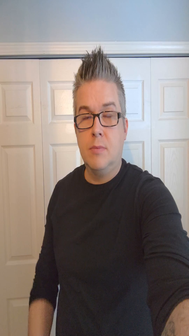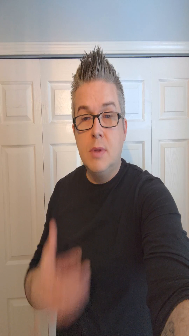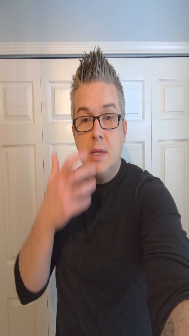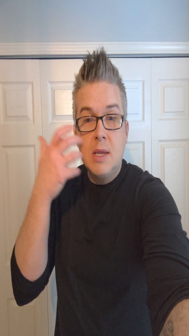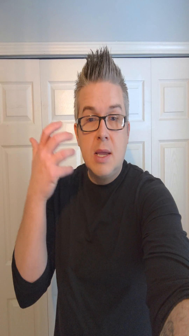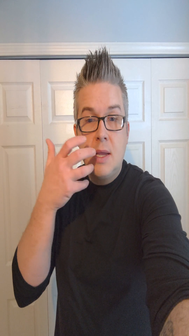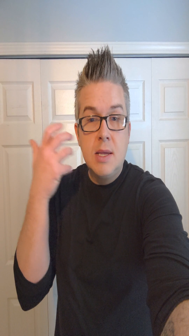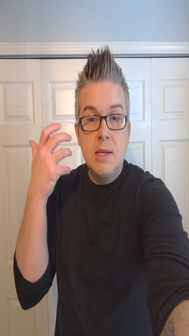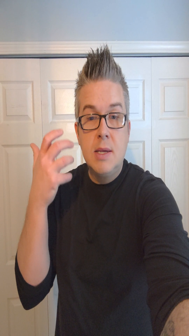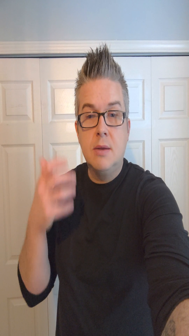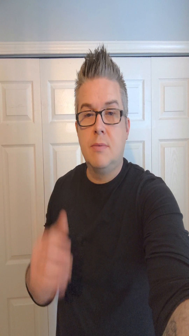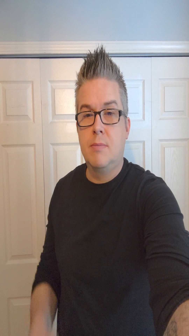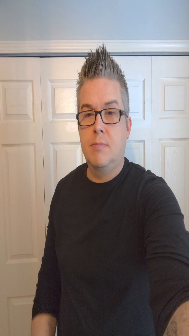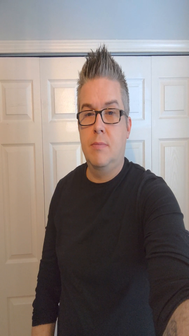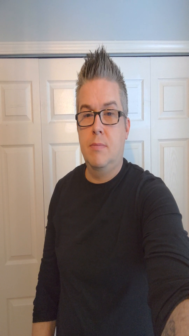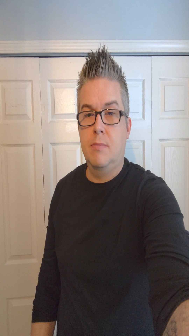tiger